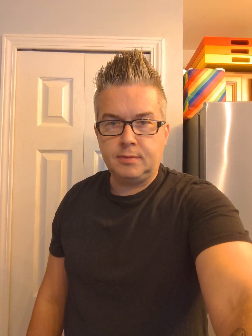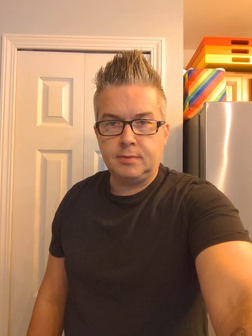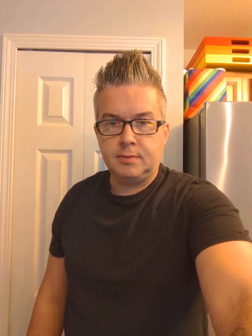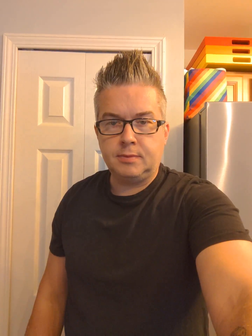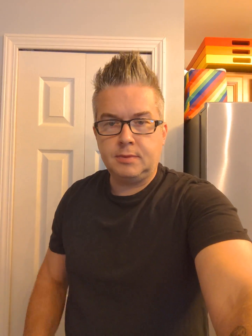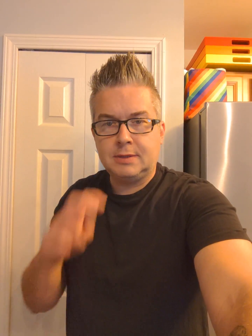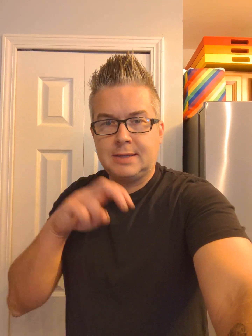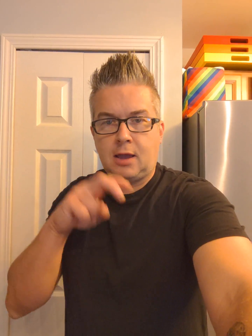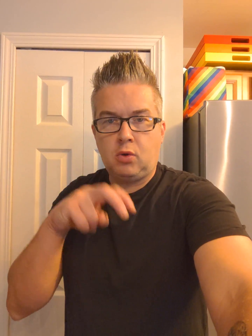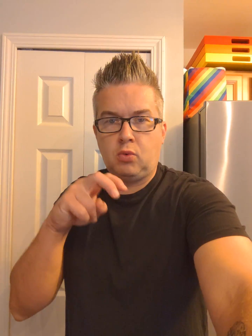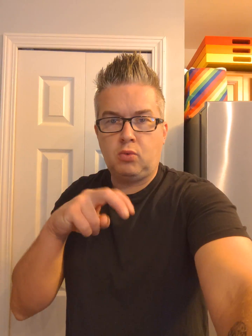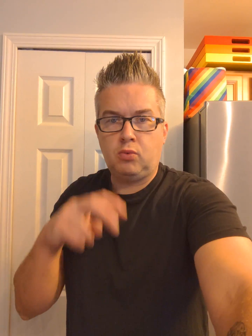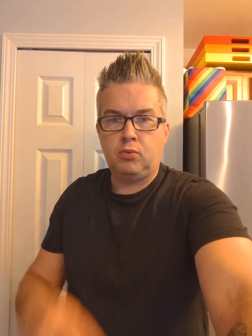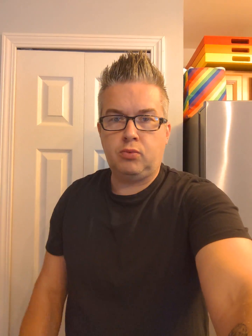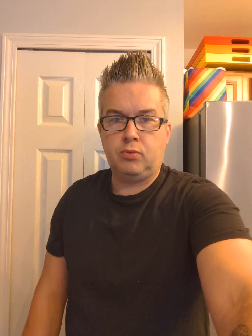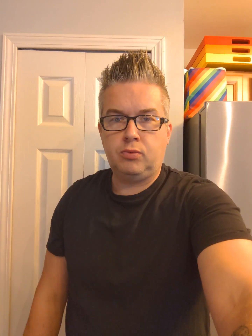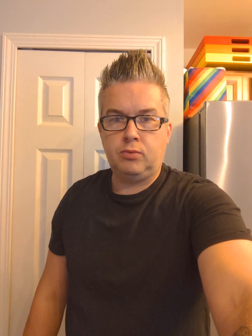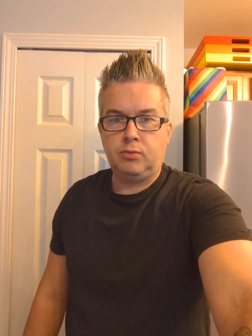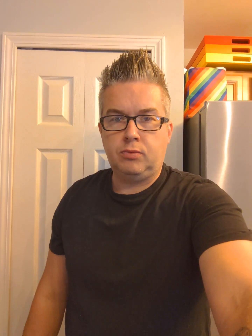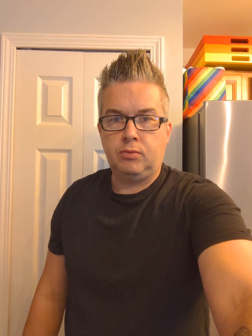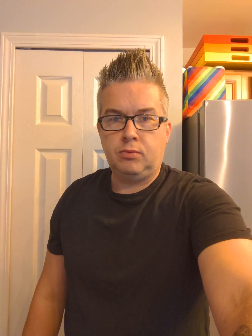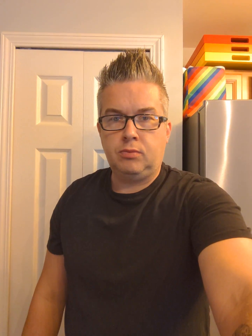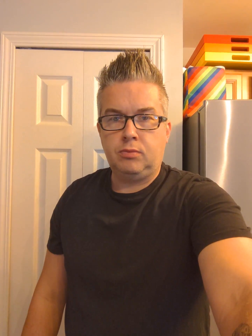potato